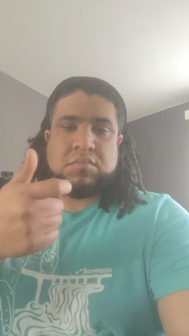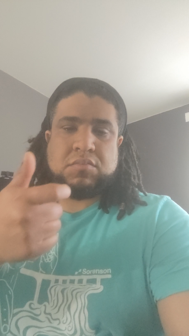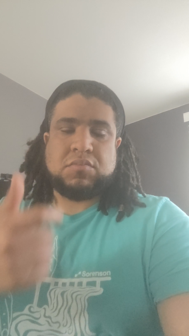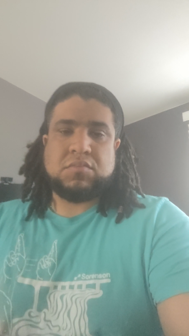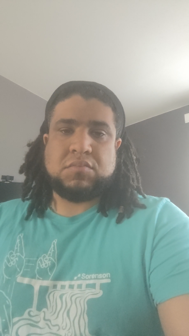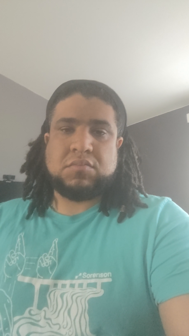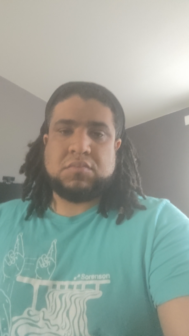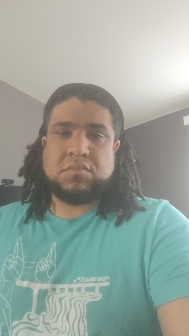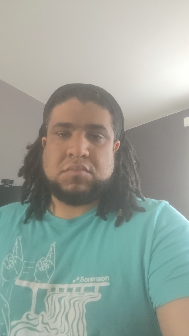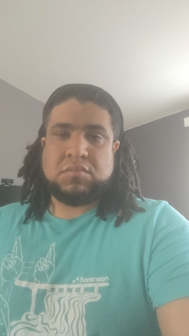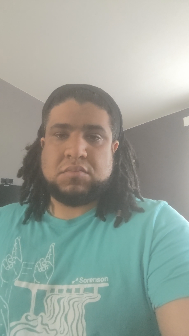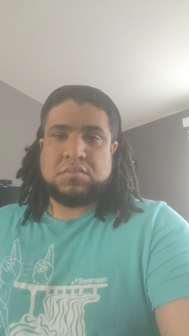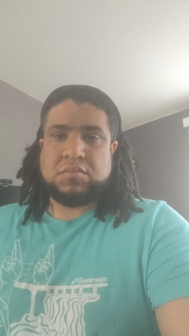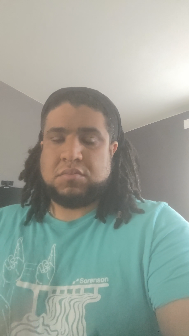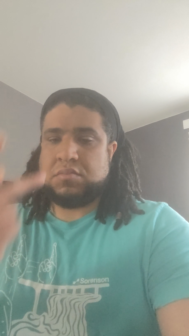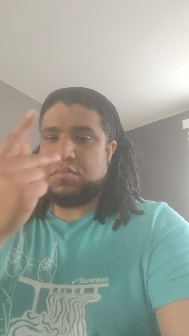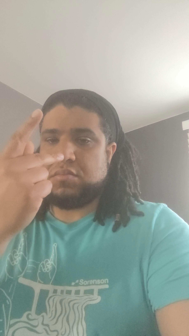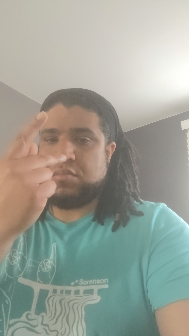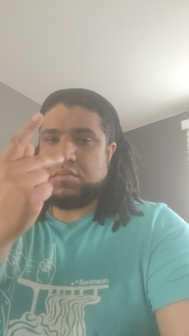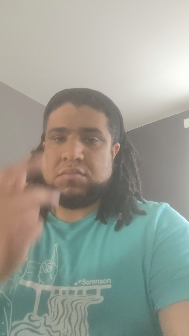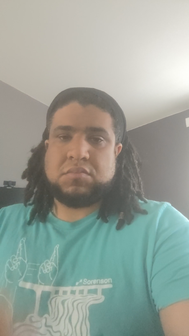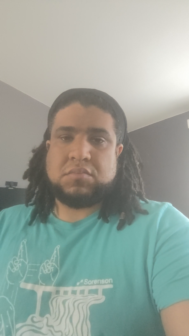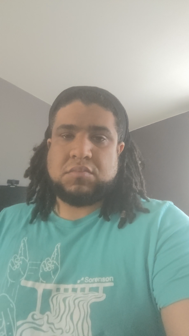penis